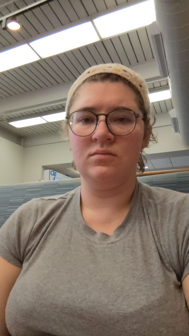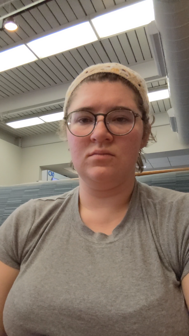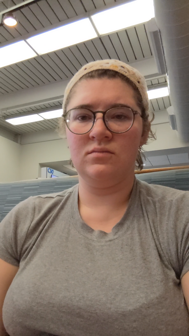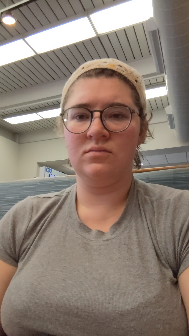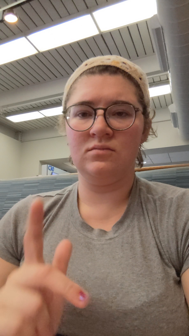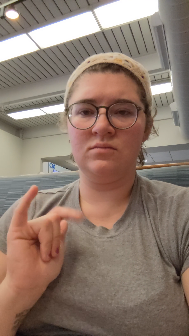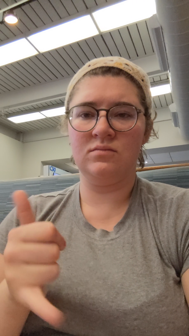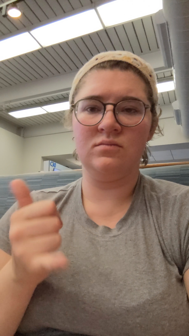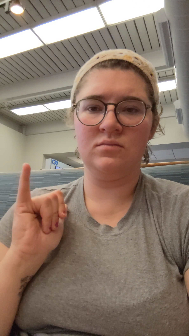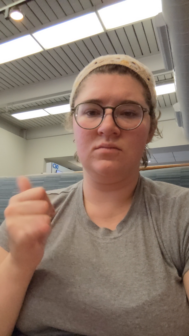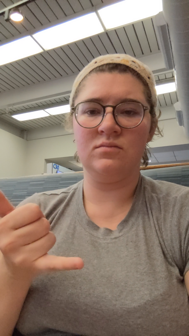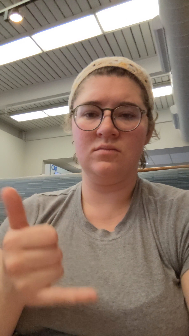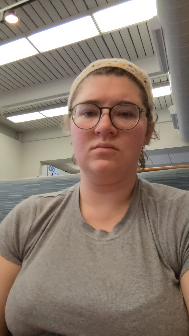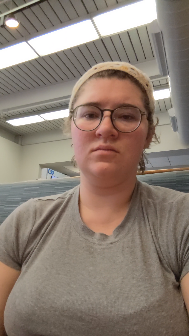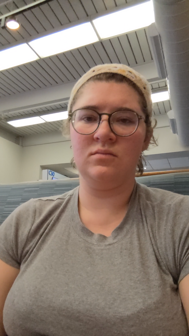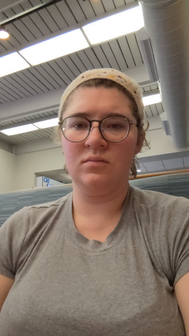rocking chair